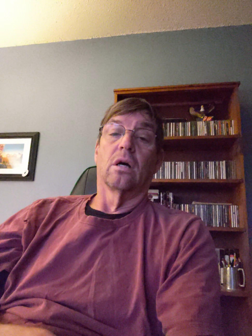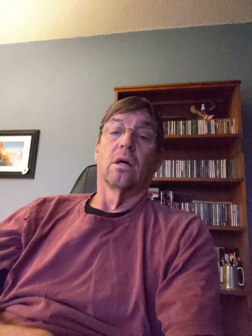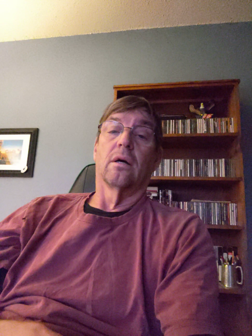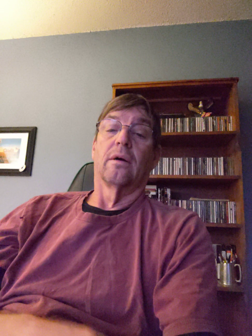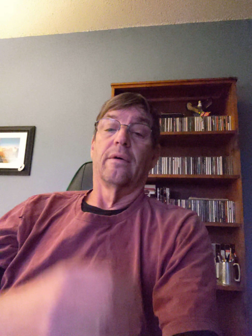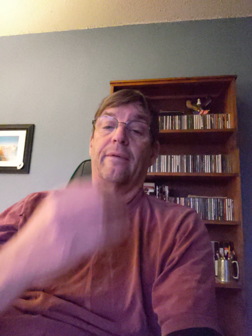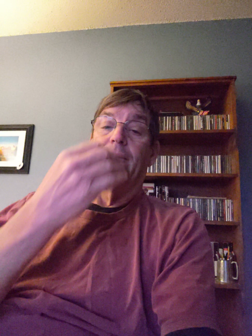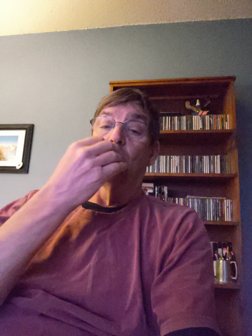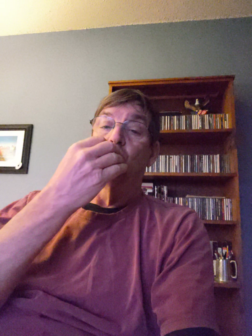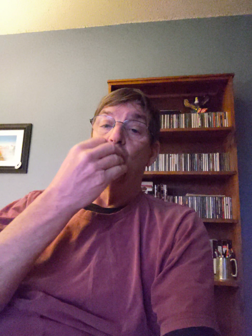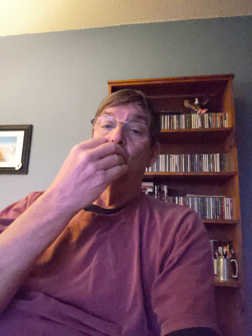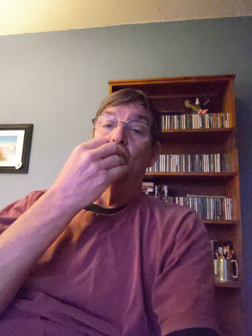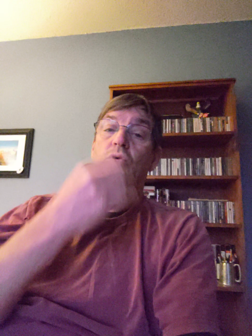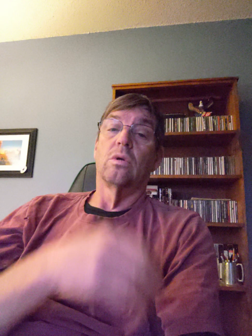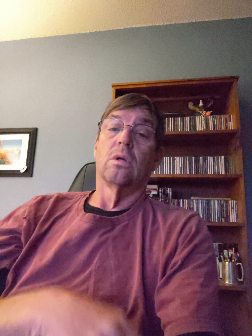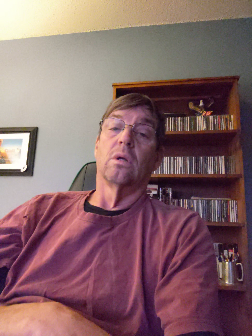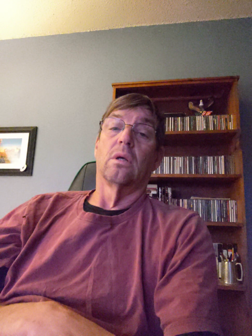food